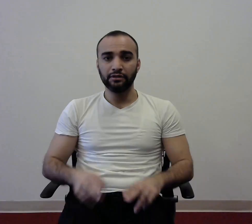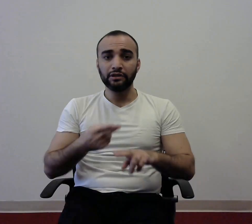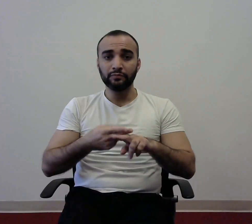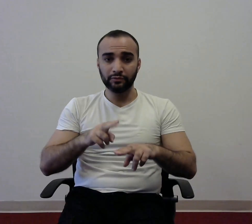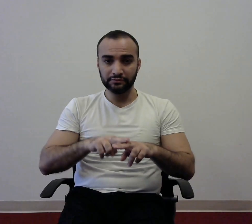bu